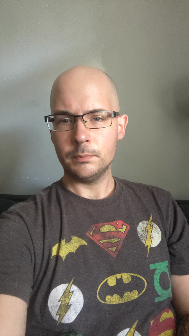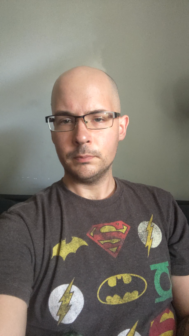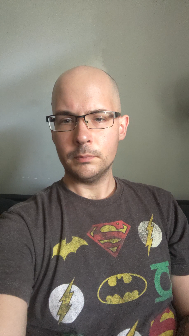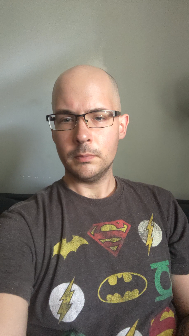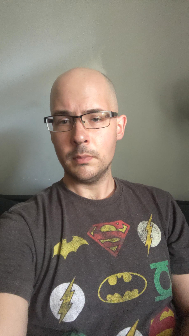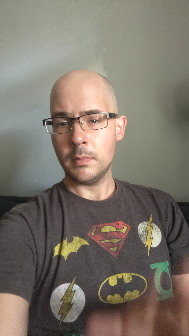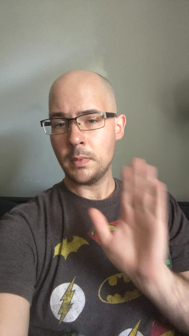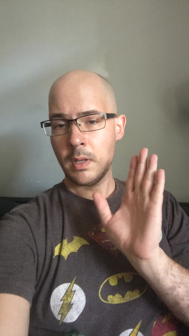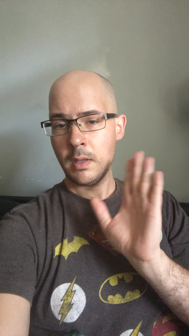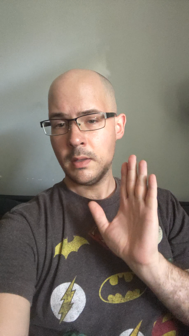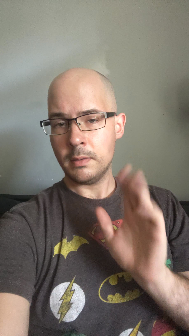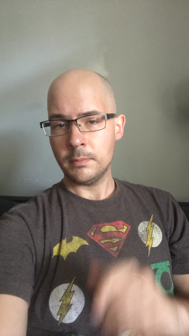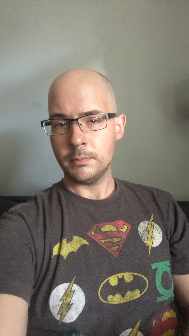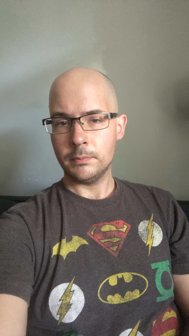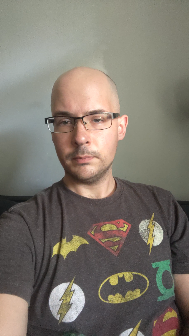hi